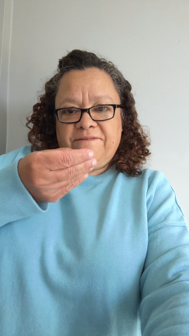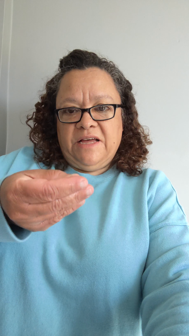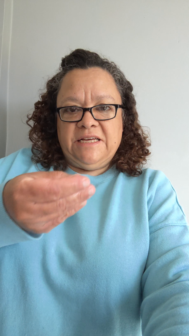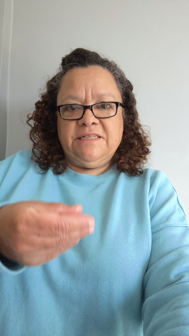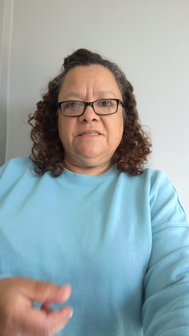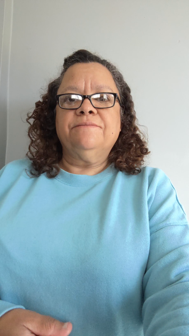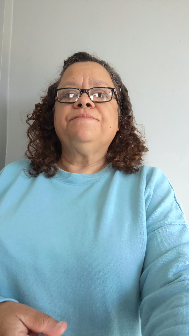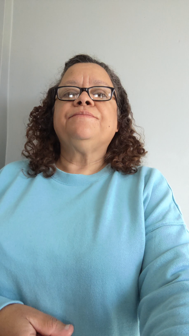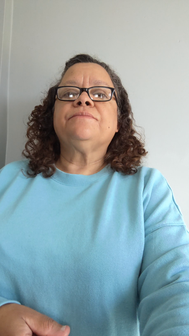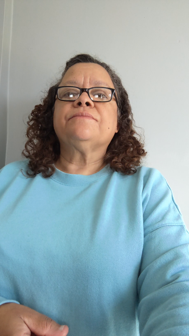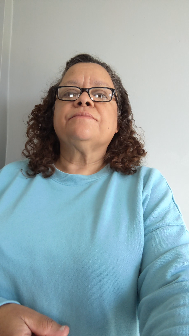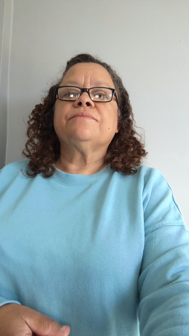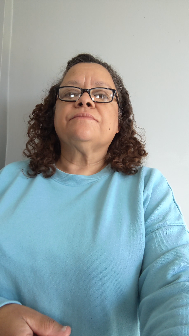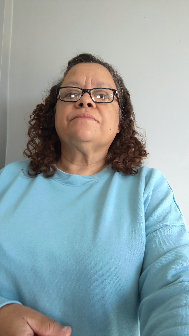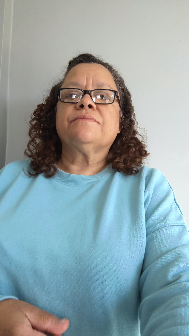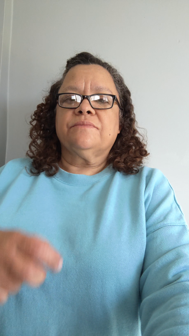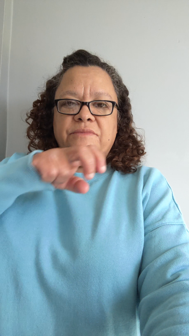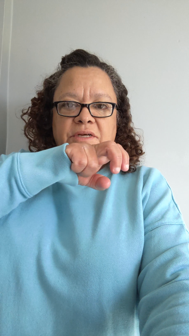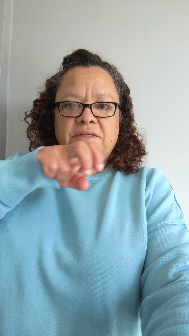bench